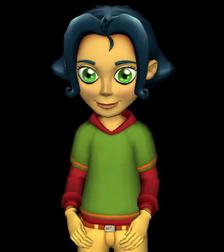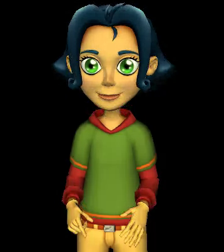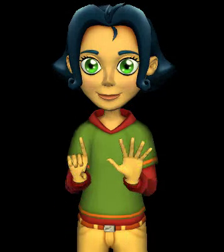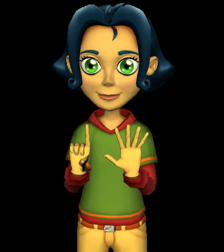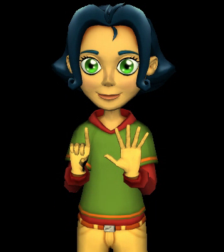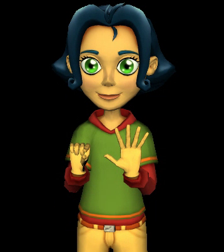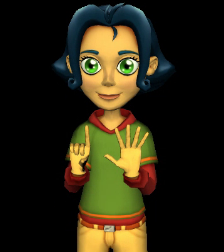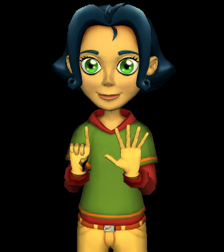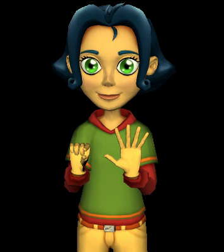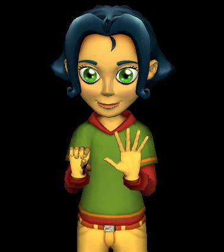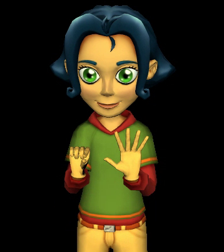70